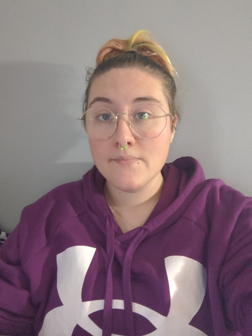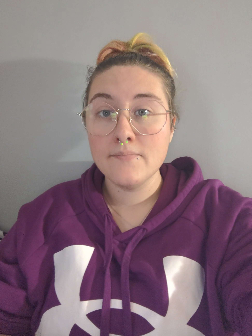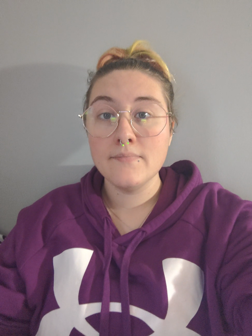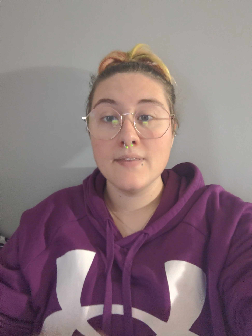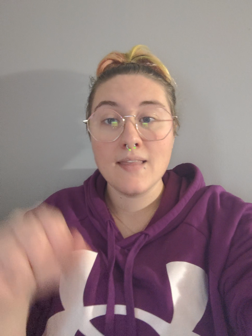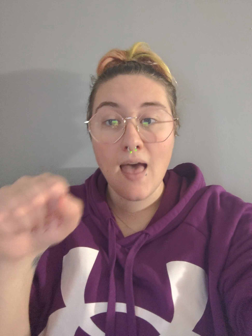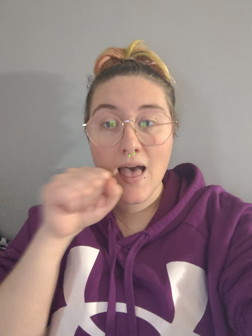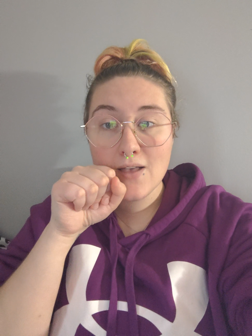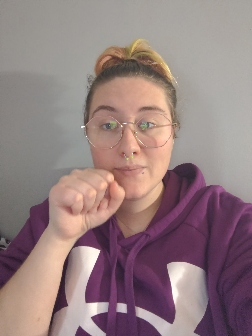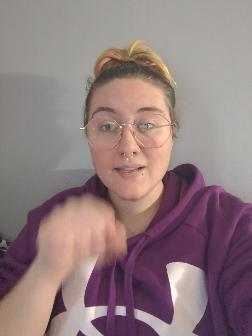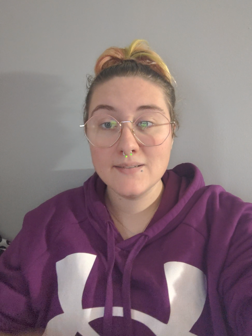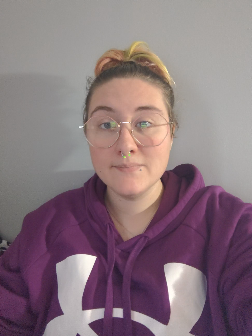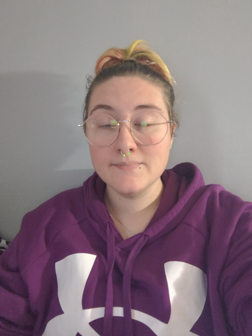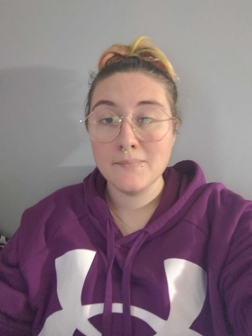carrot